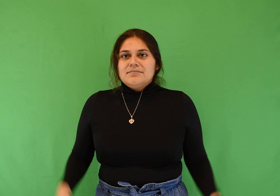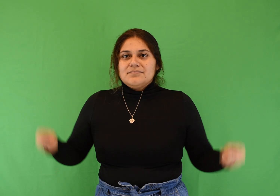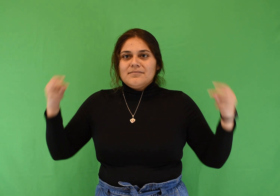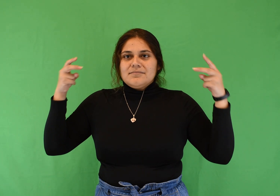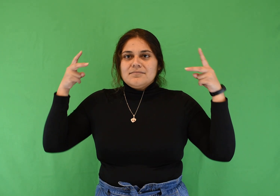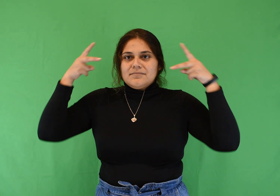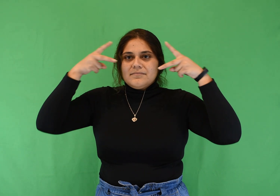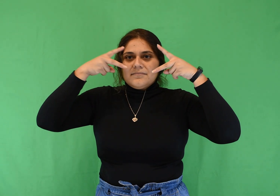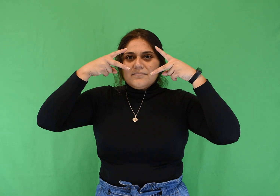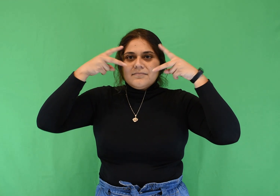nos vemos